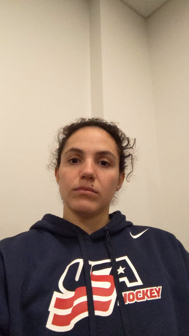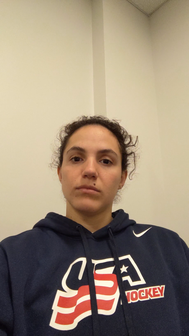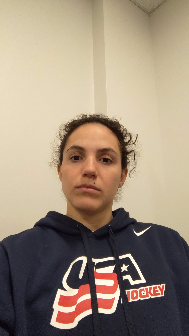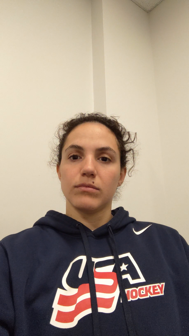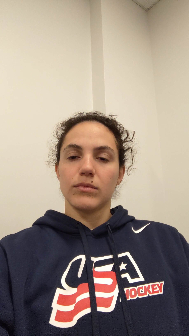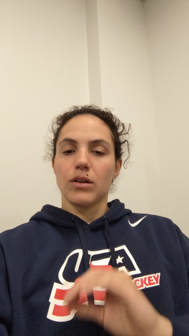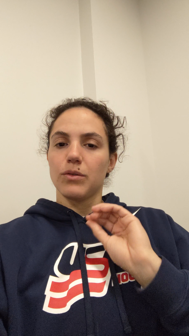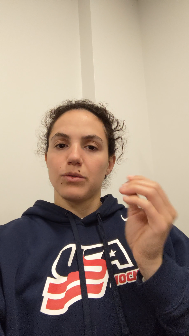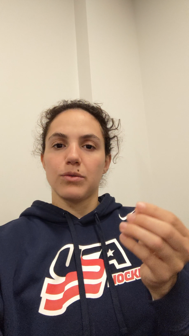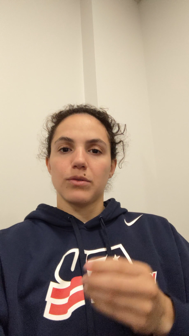none